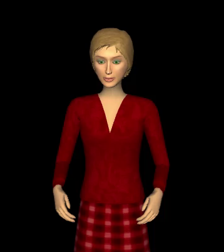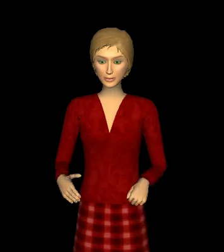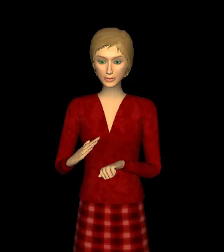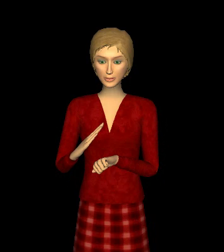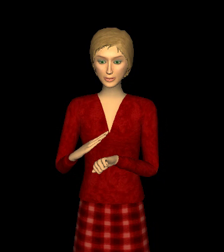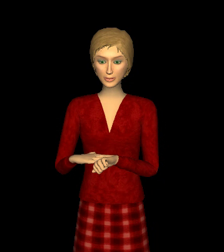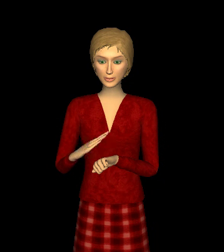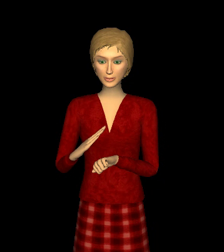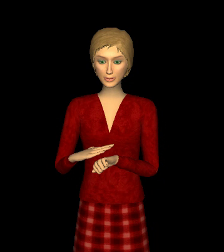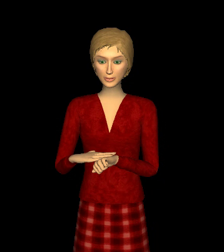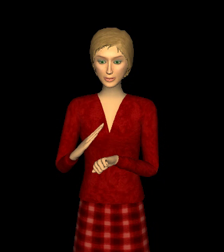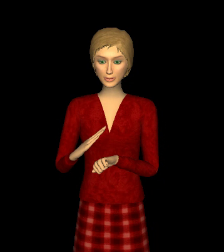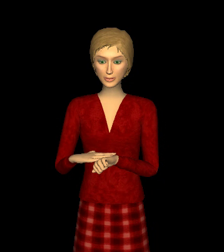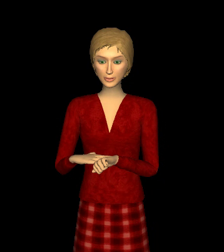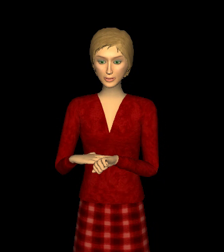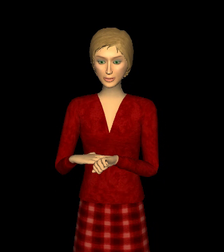يسار